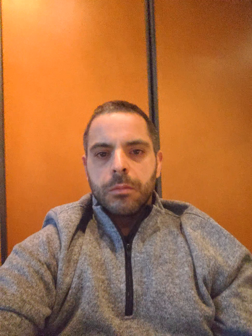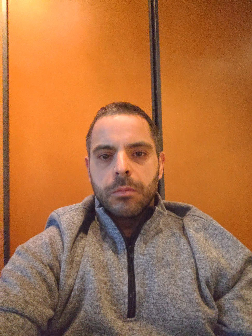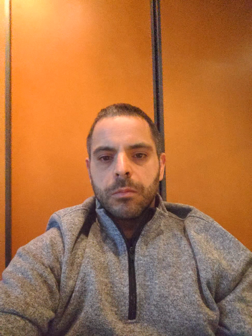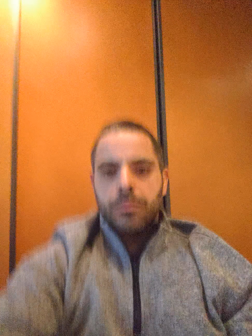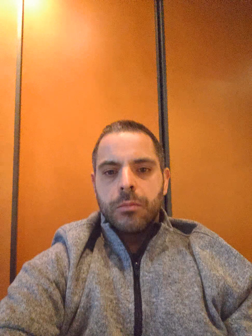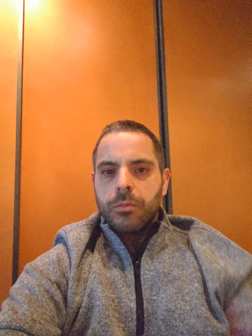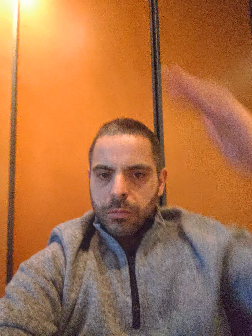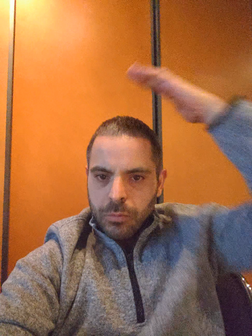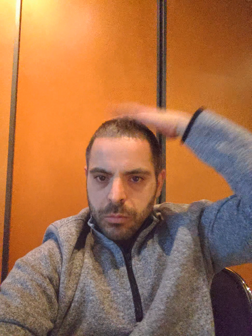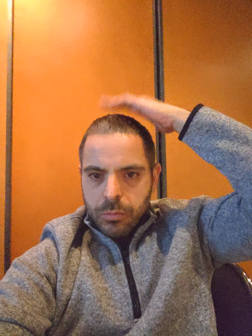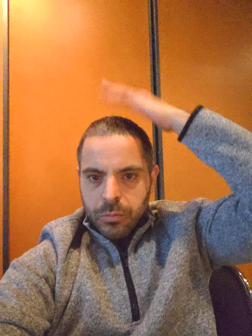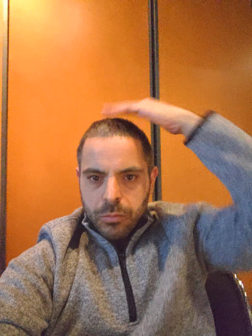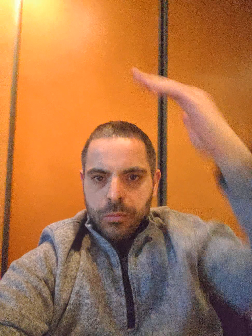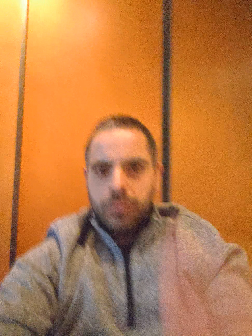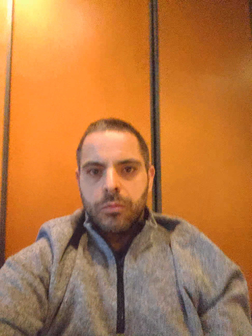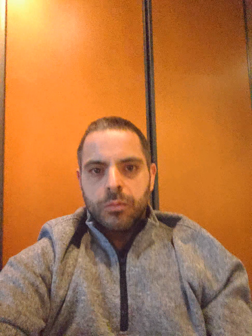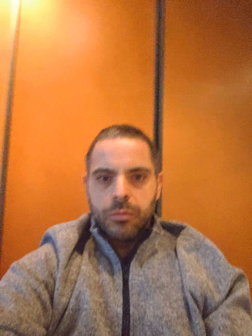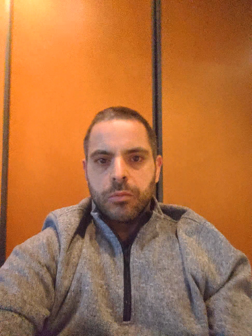hat